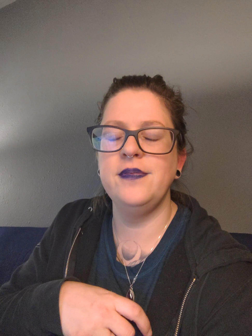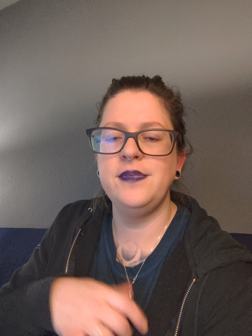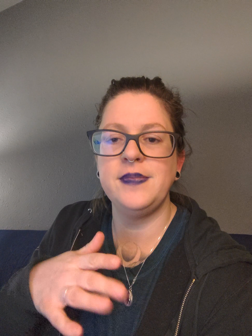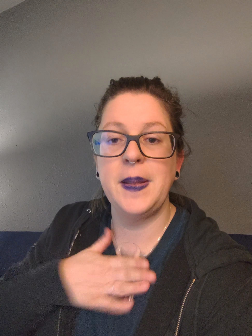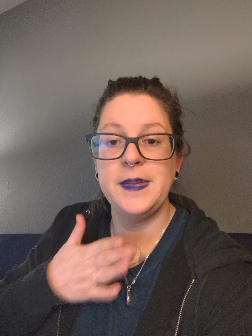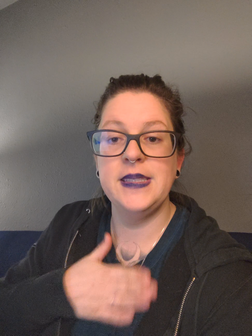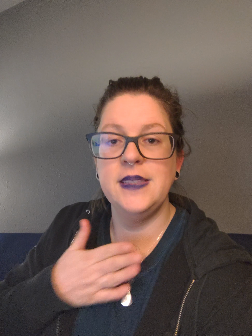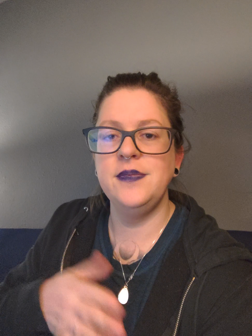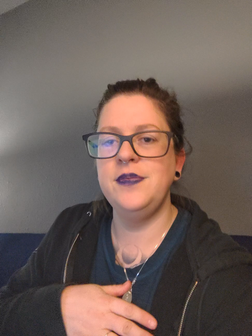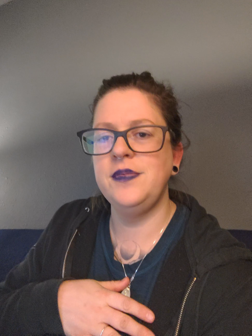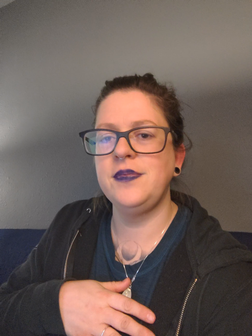happy